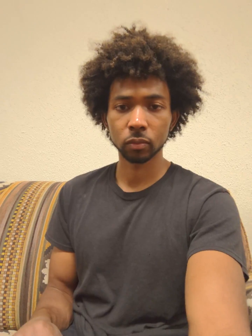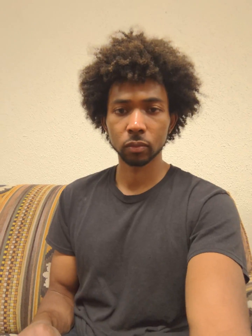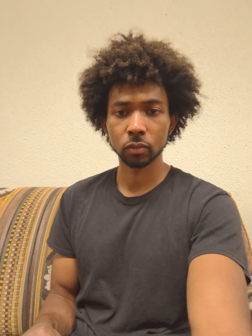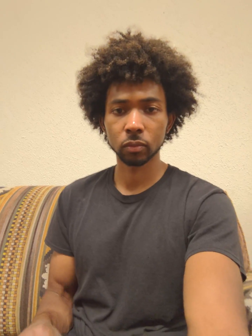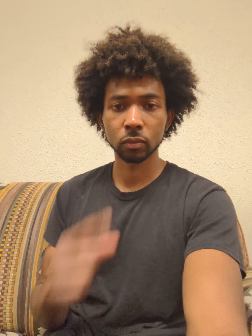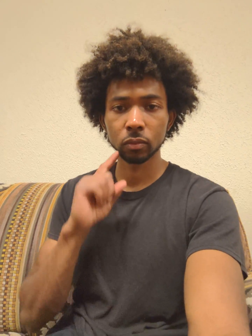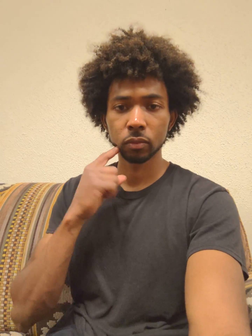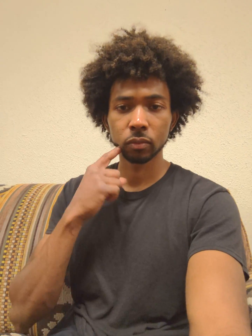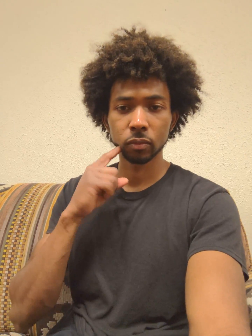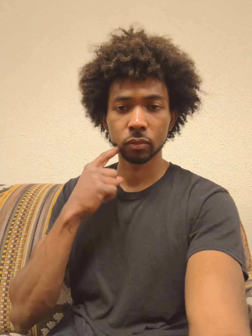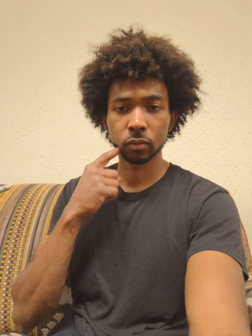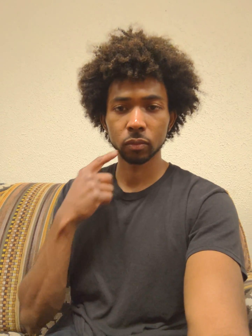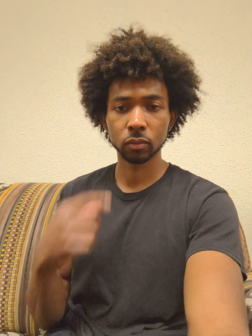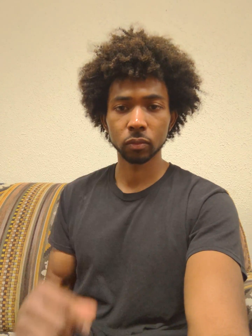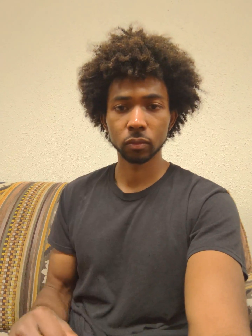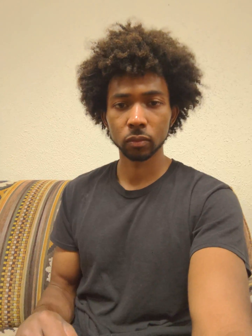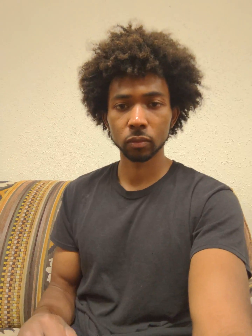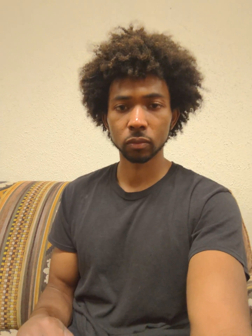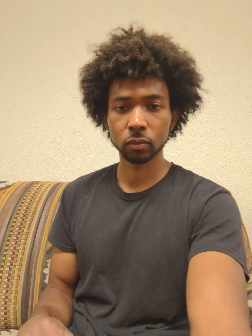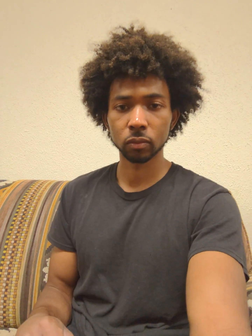candy